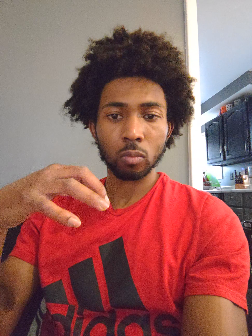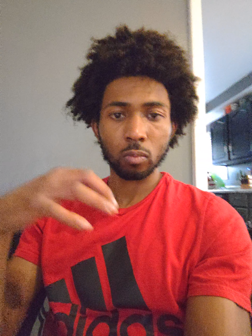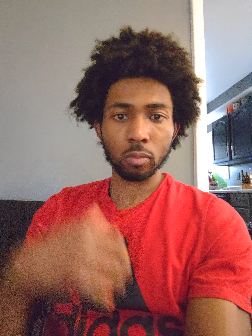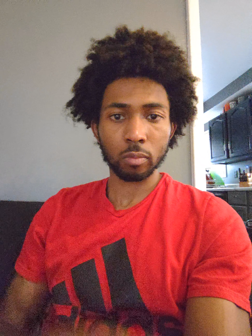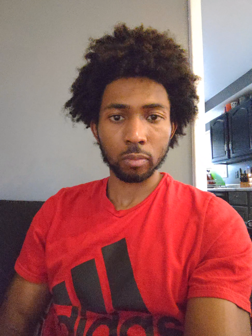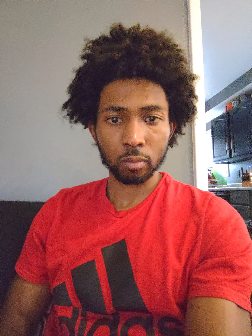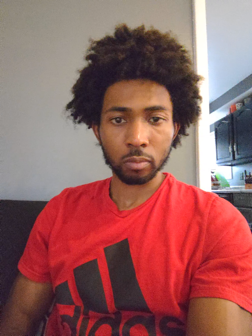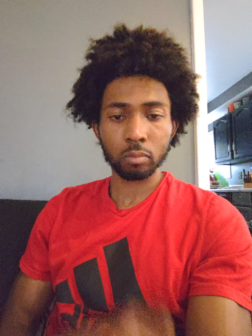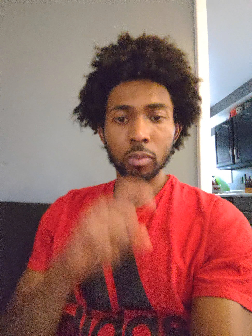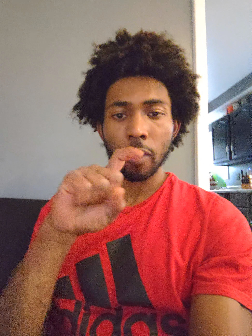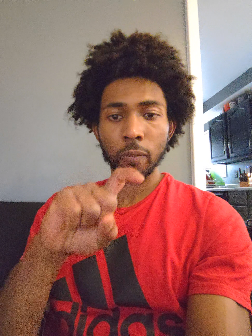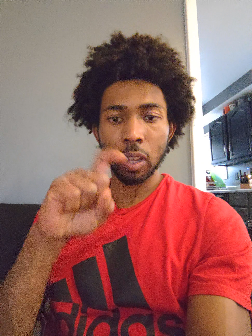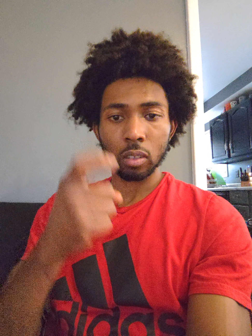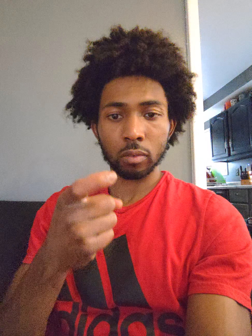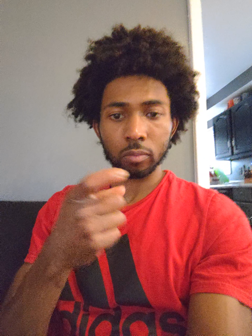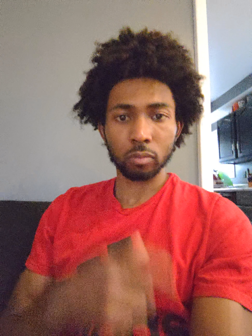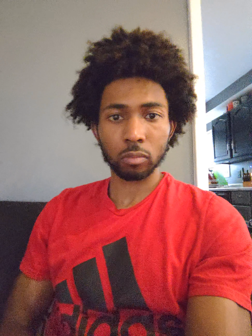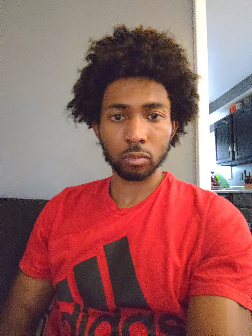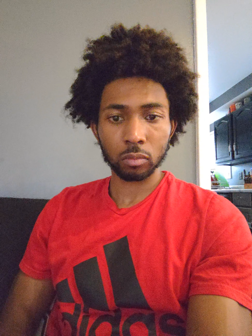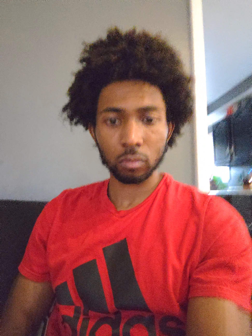friend